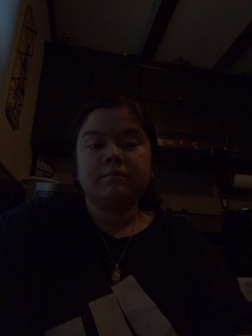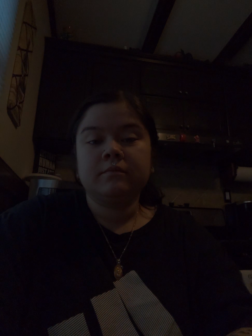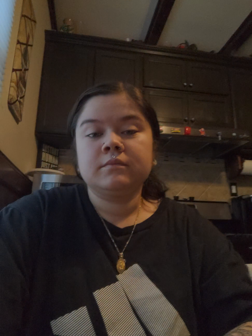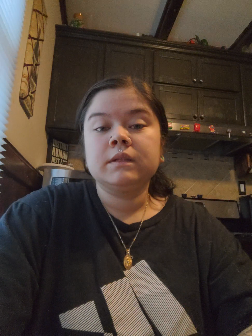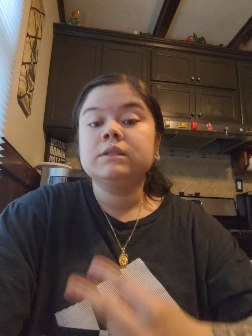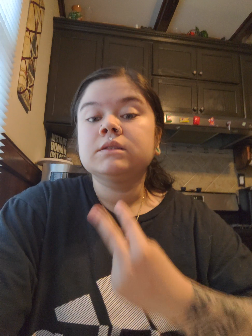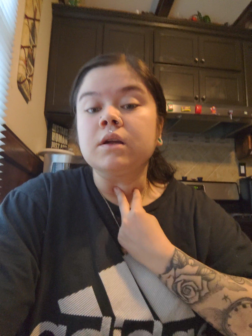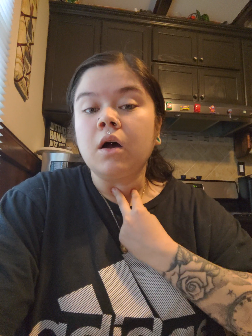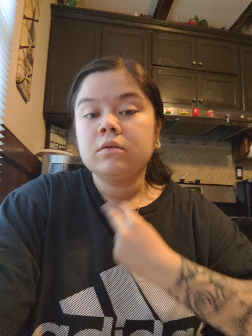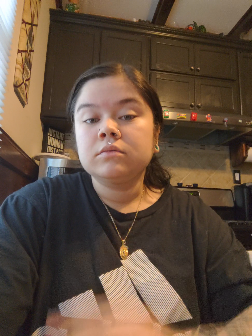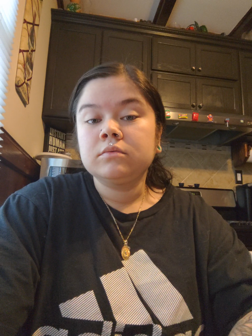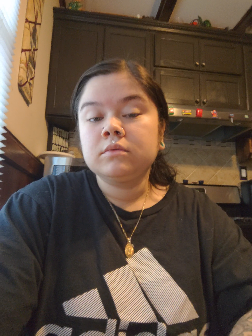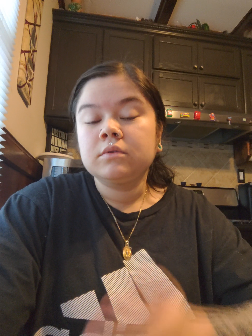stuck